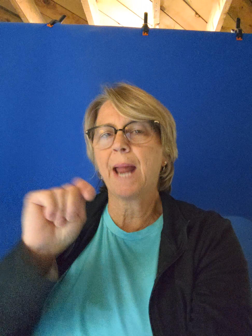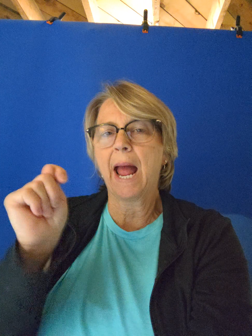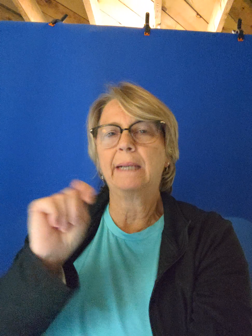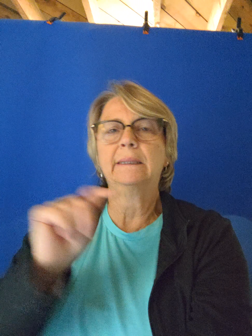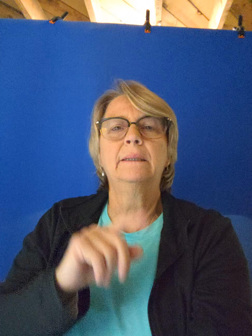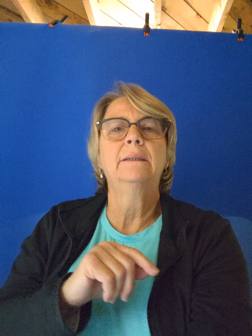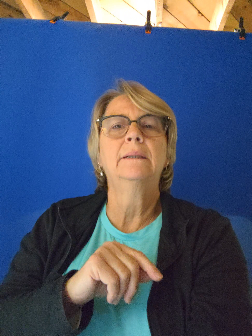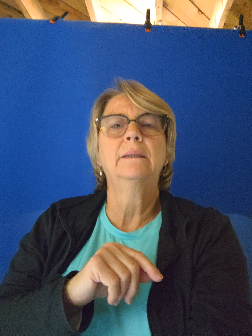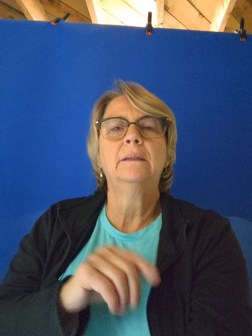potty